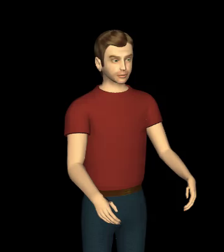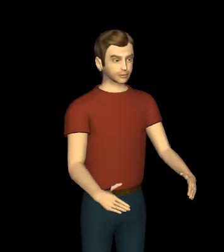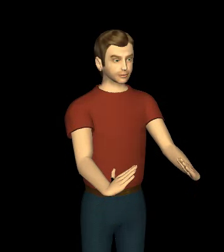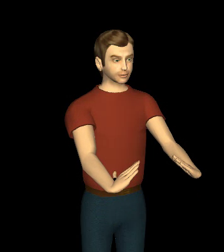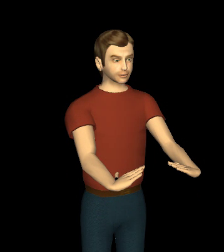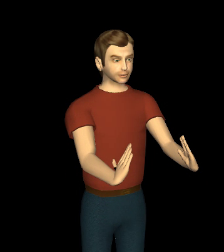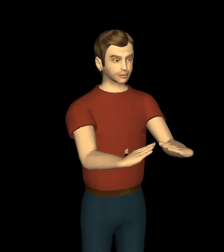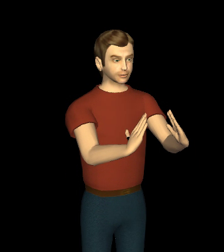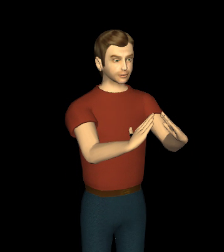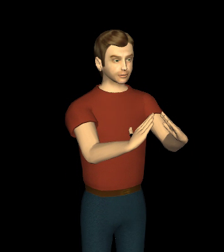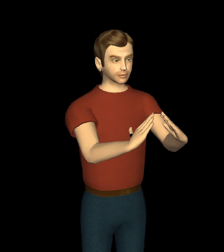جبل